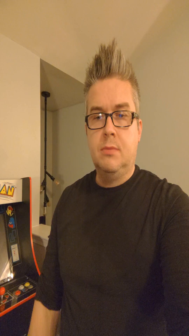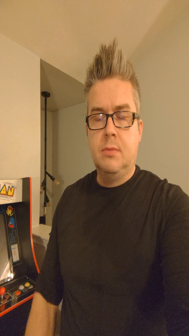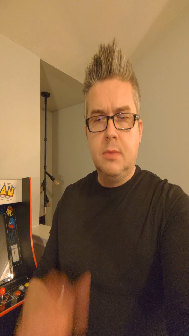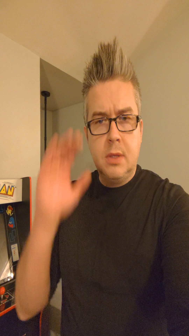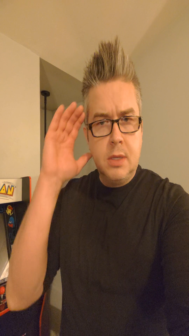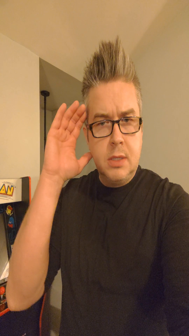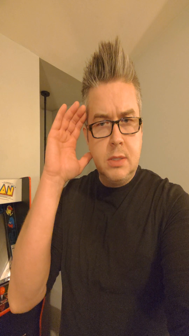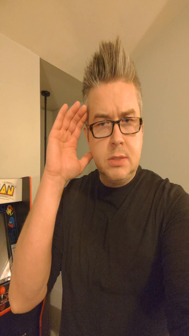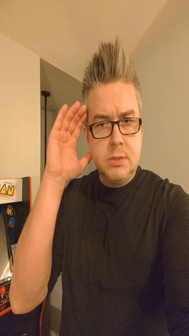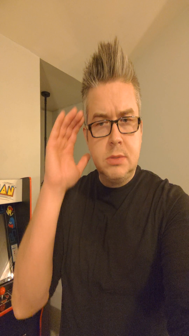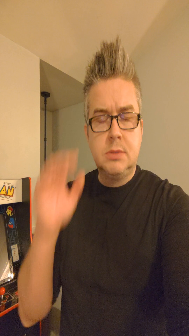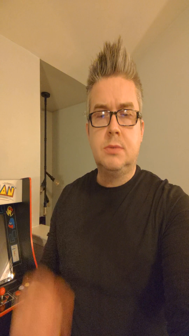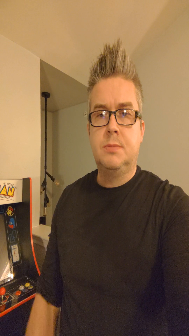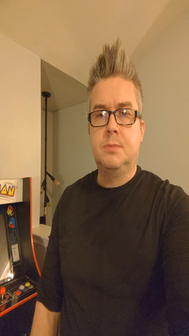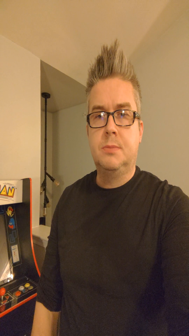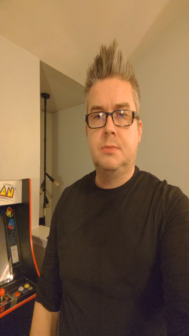listen